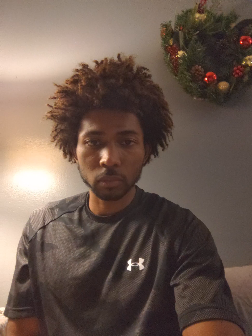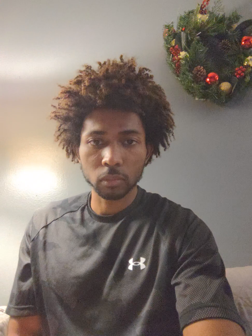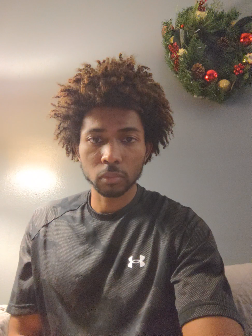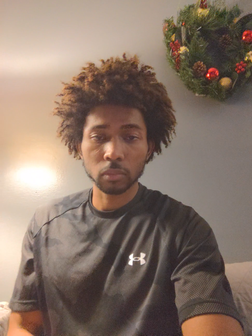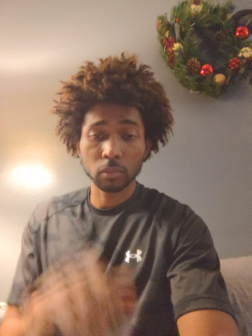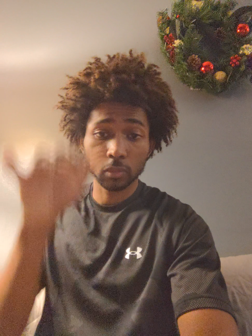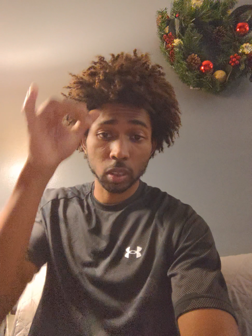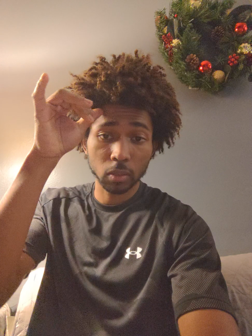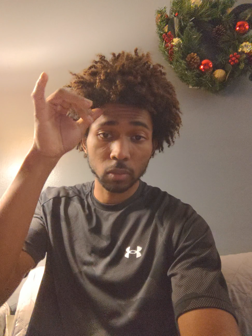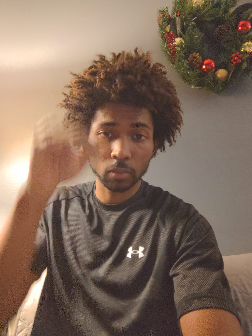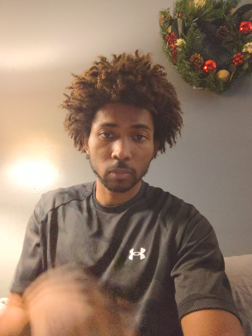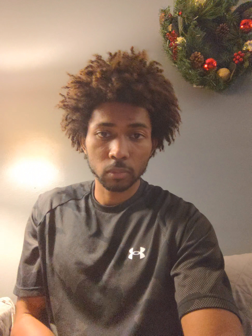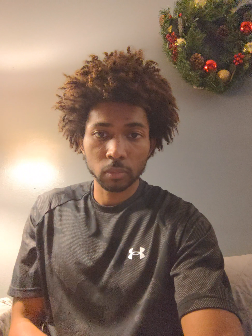cow